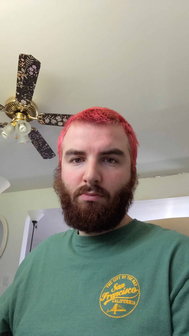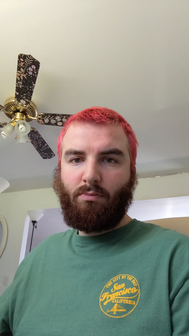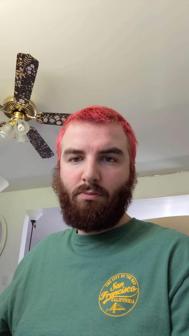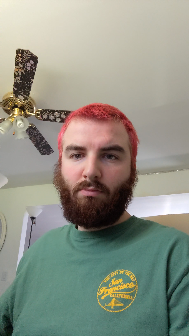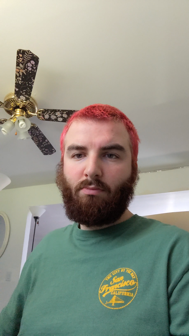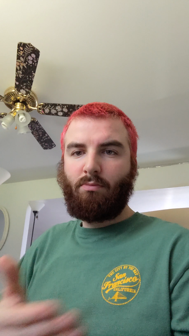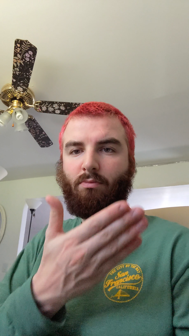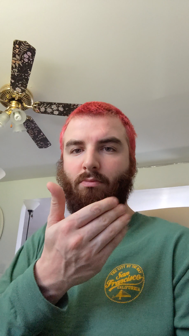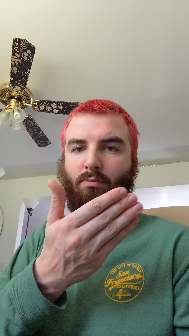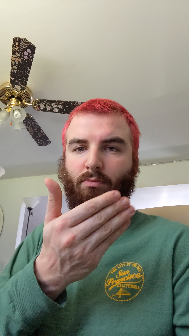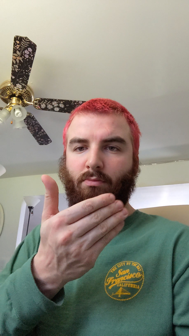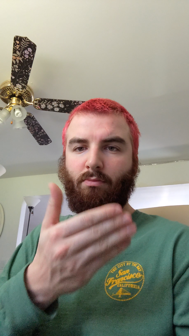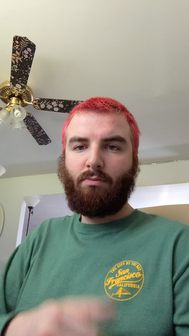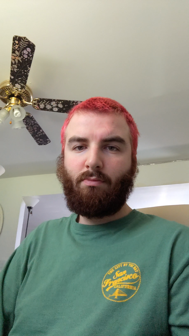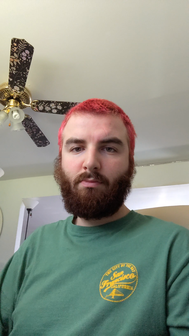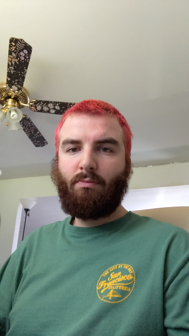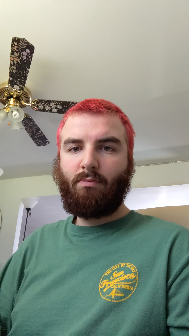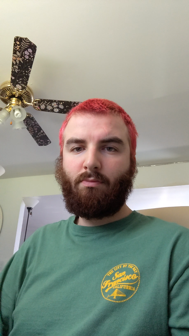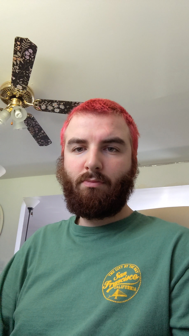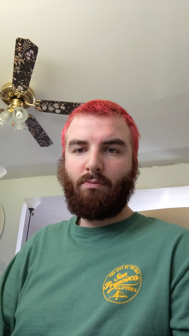butterfly